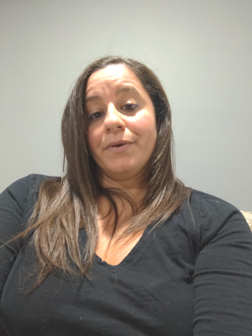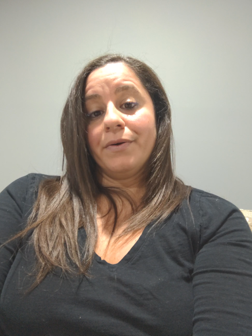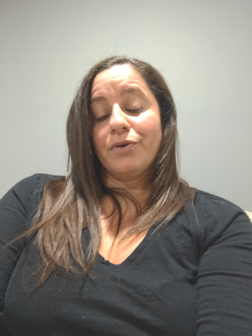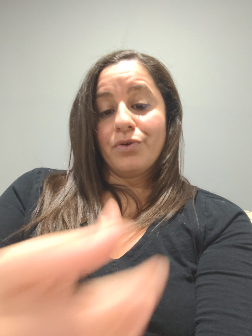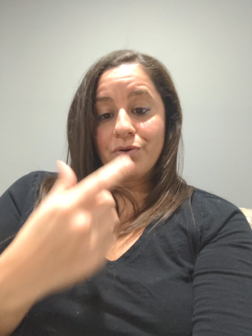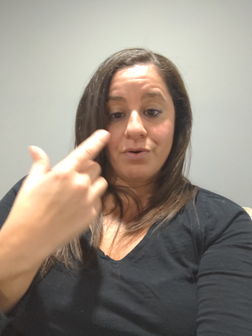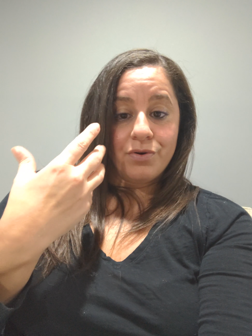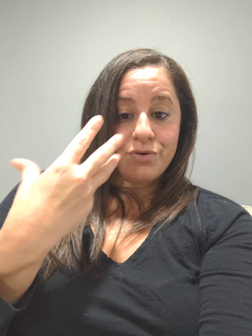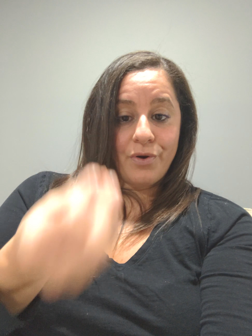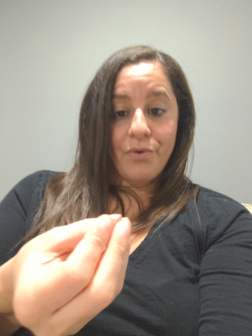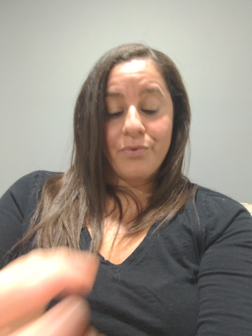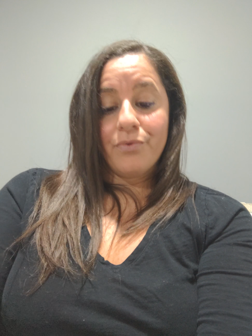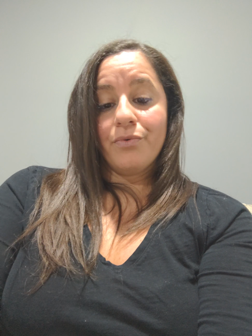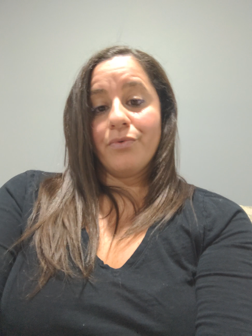go